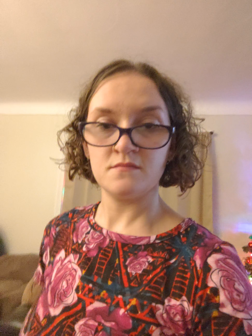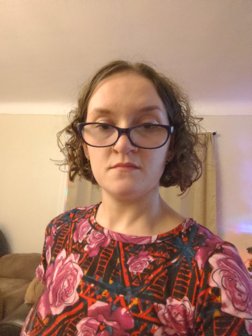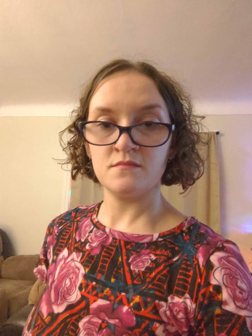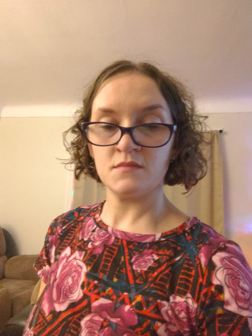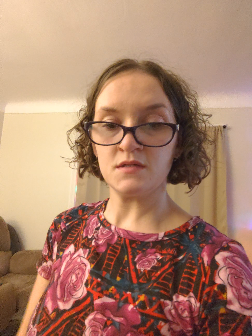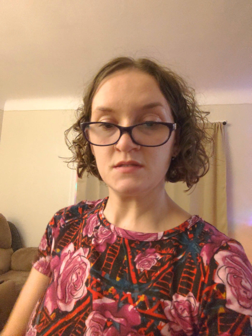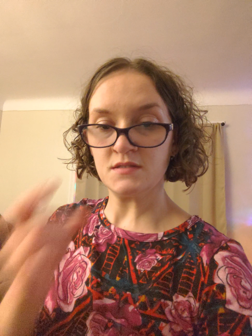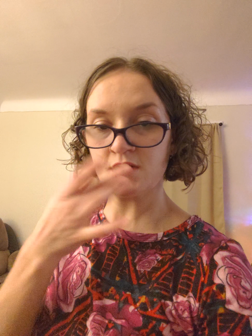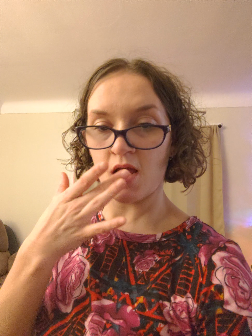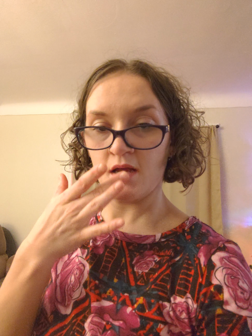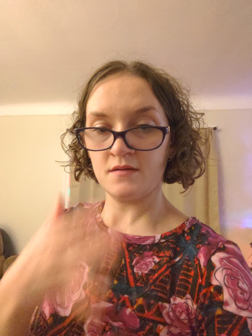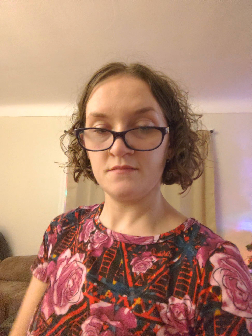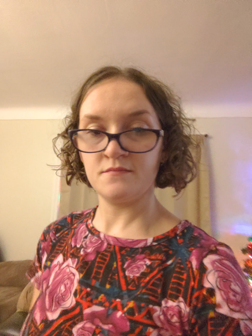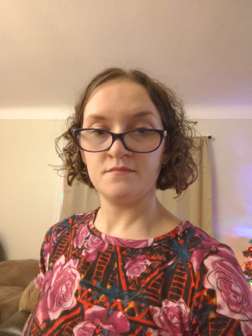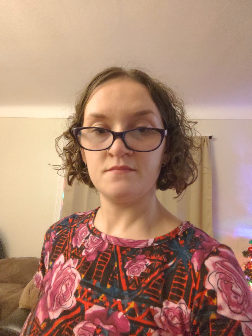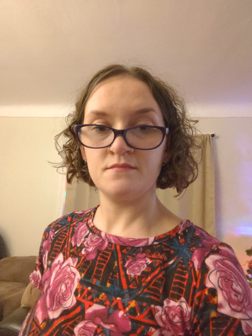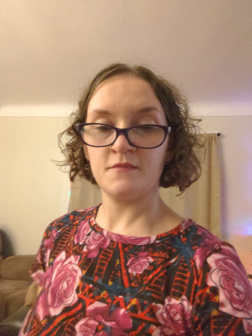snack